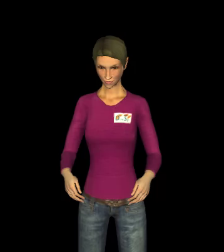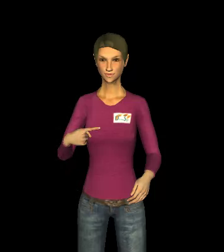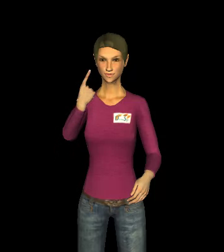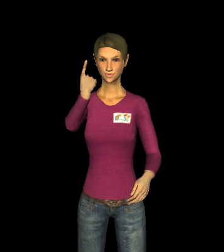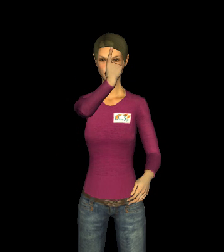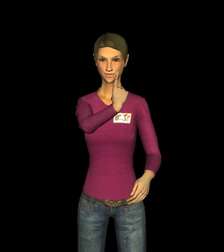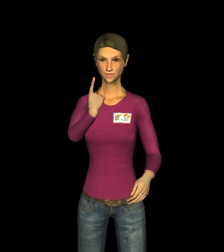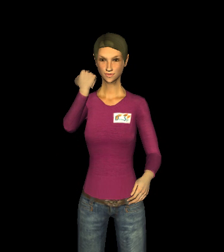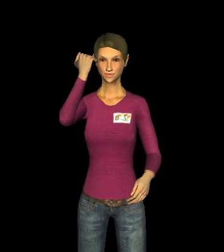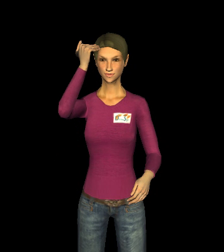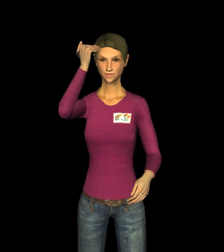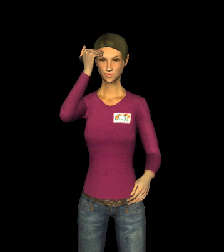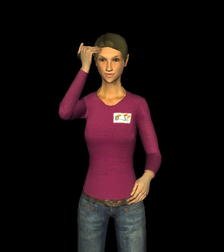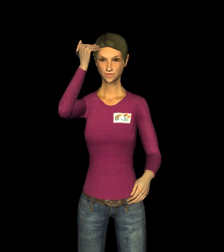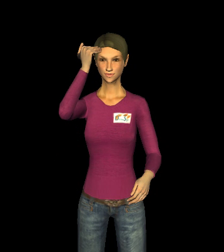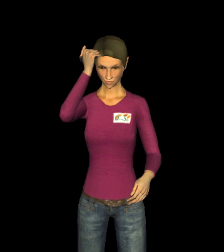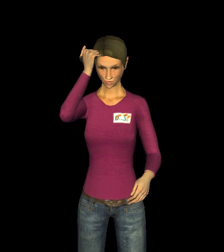رأس